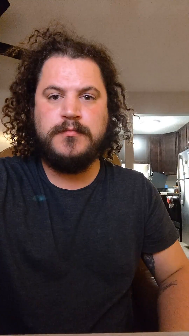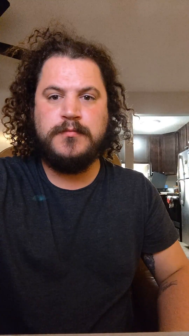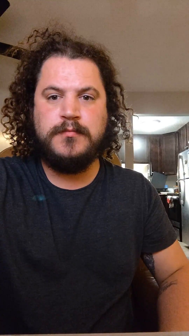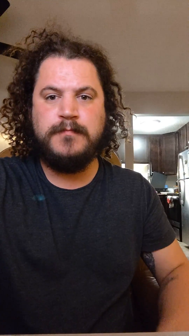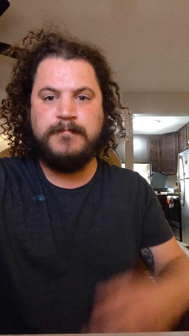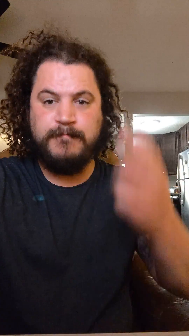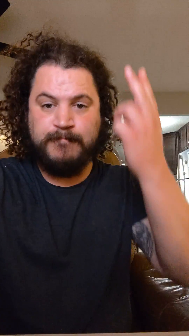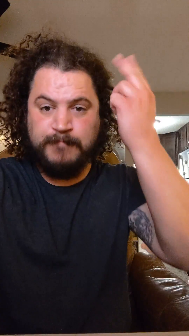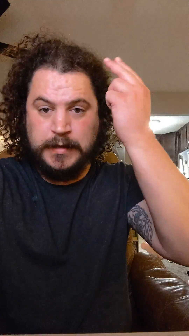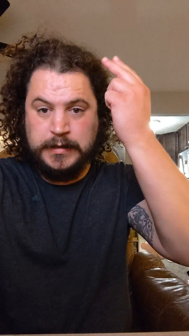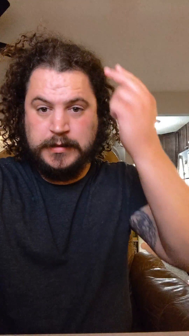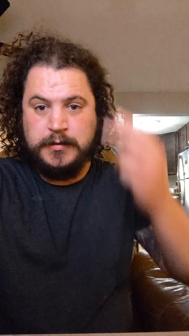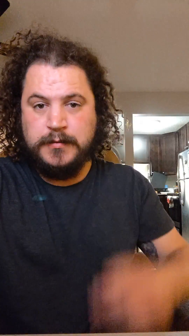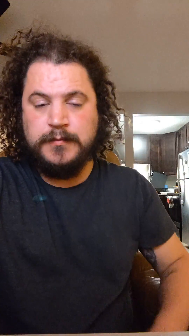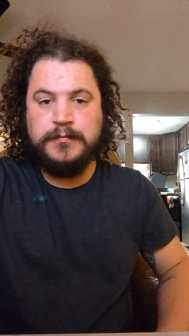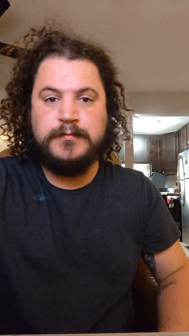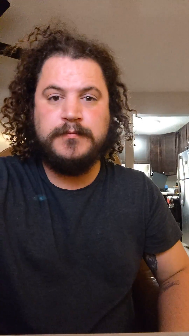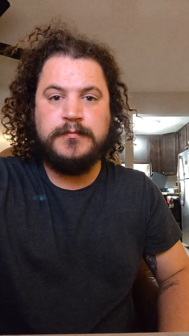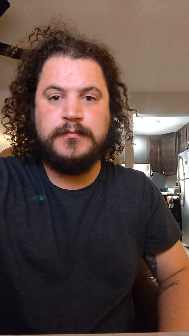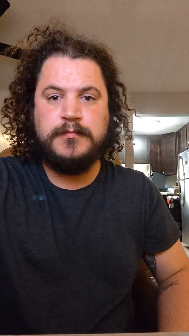bunny